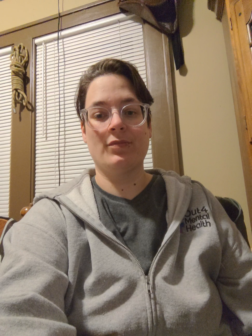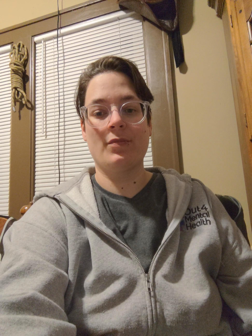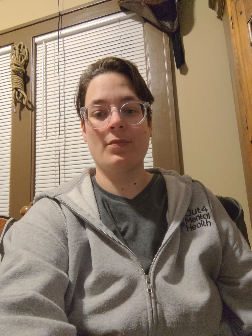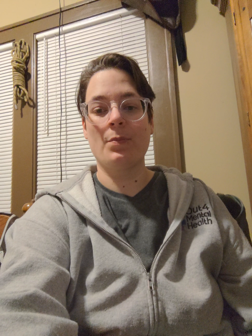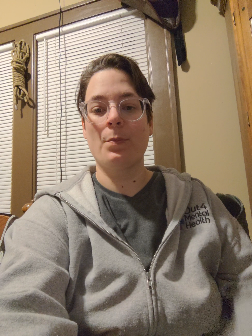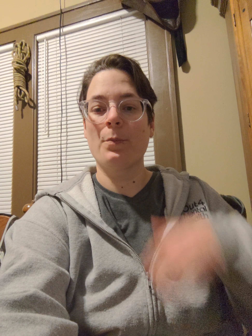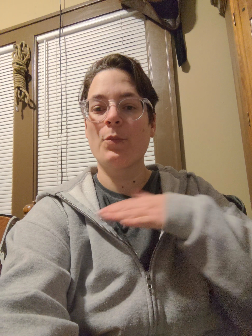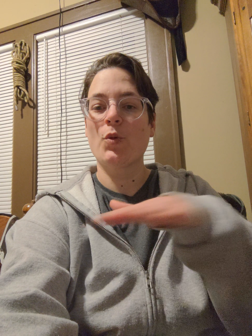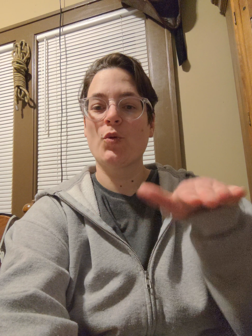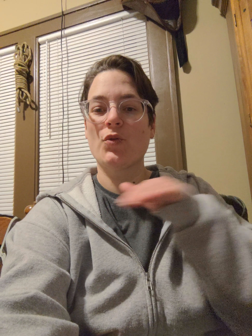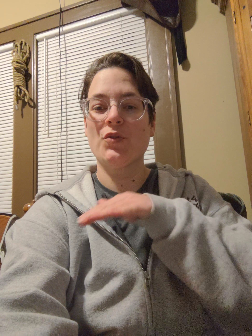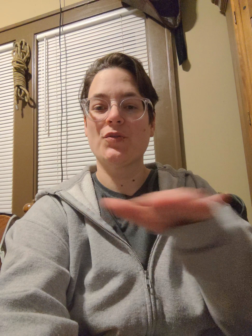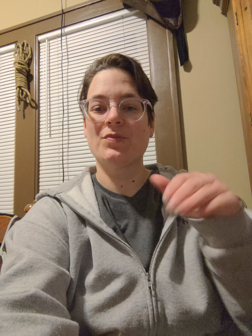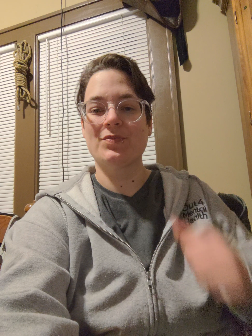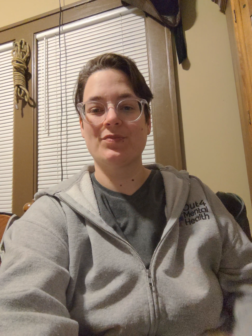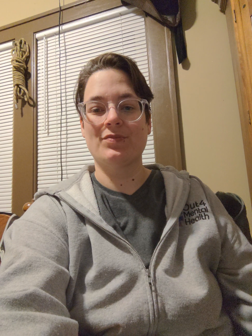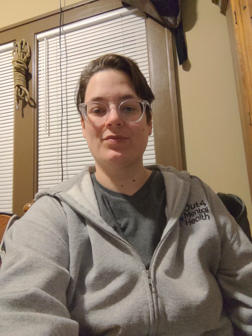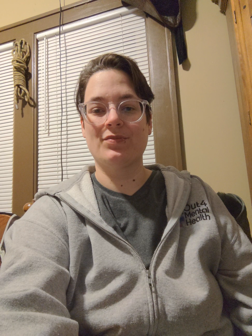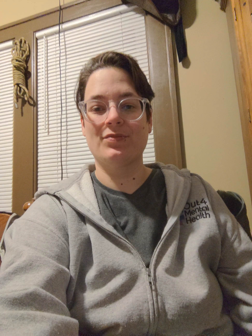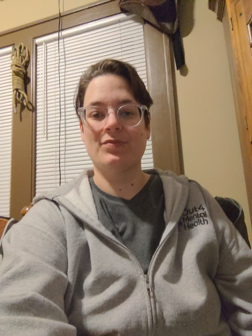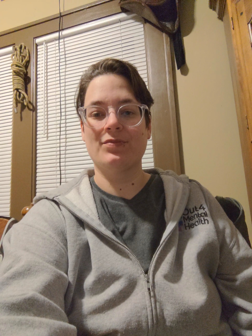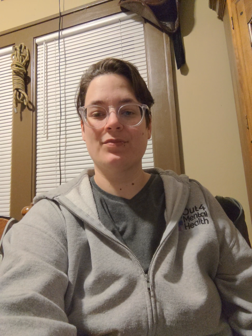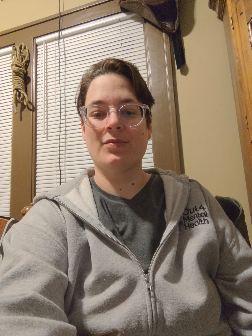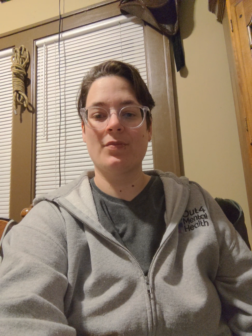pool